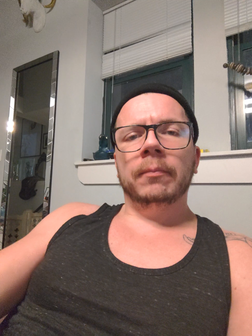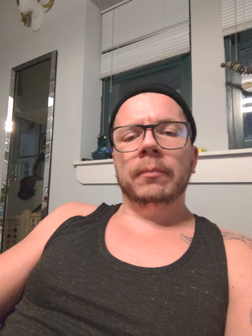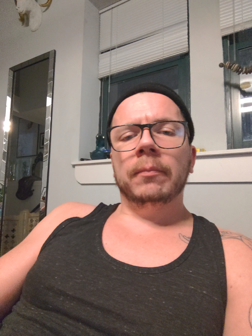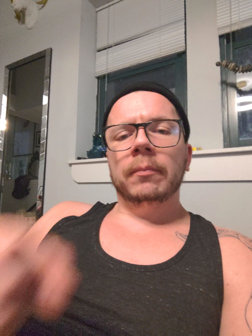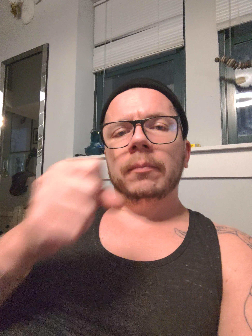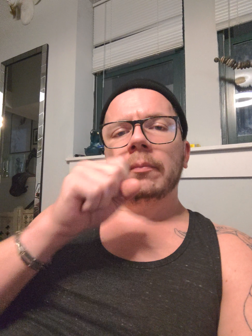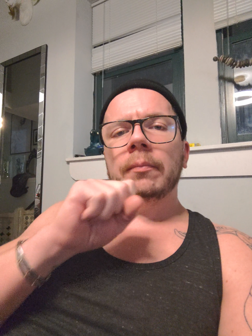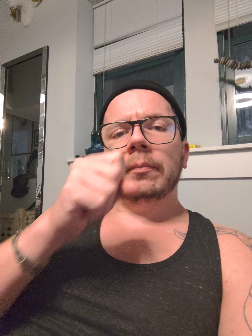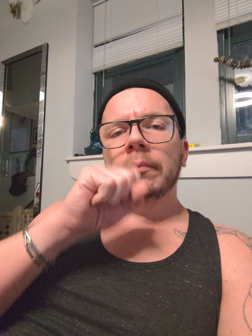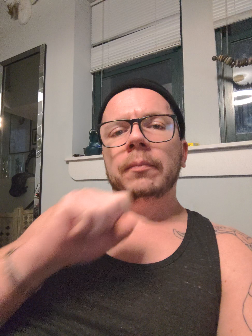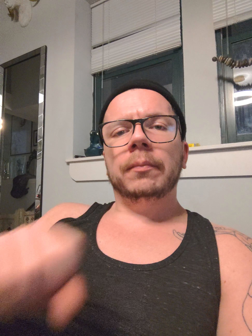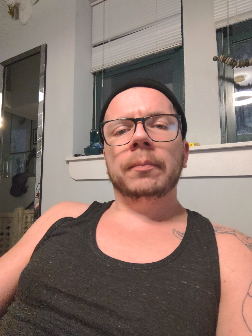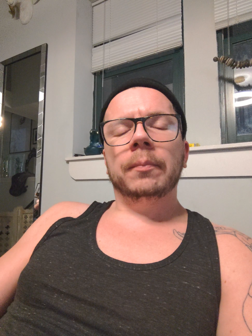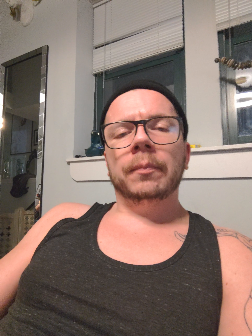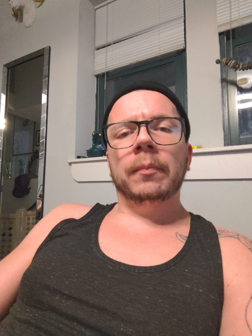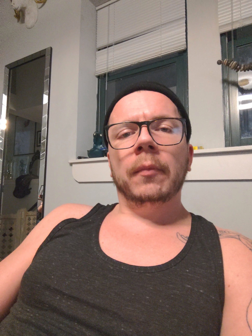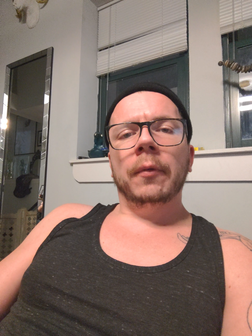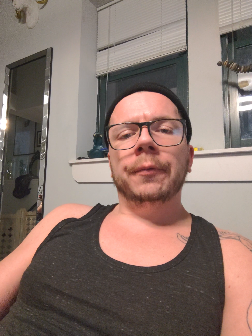ice cream